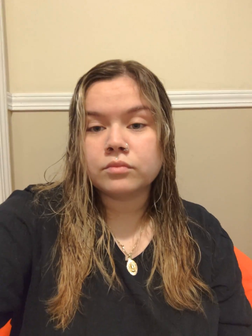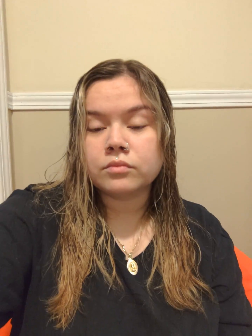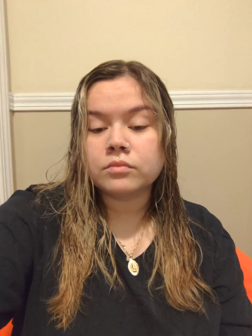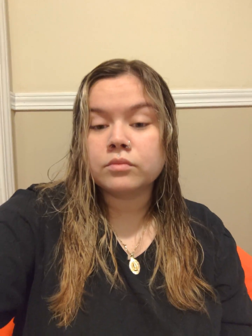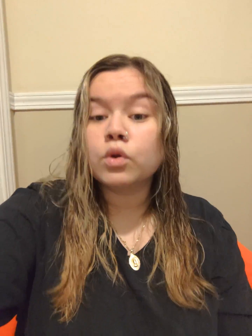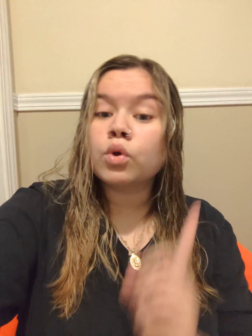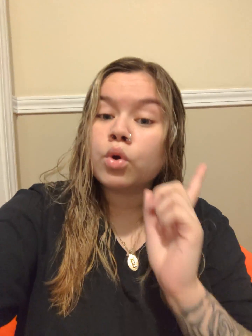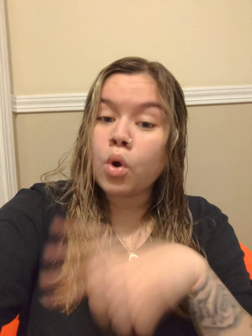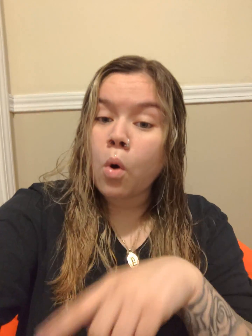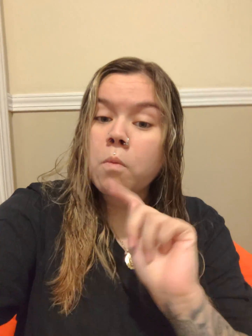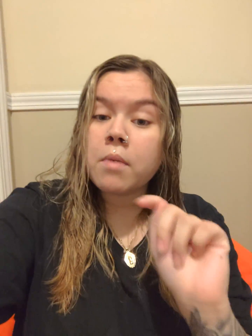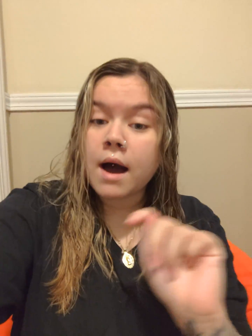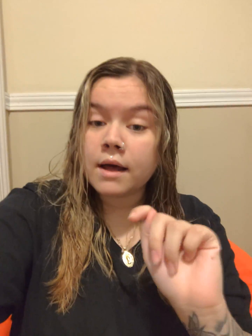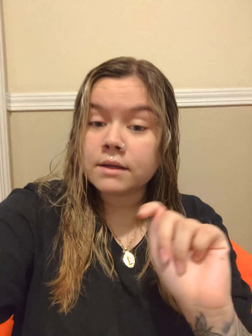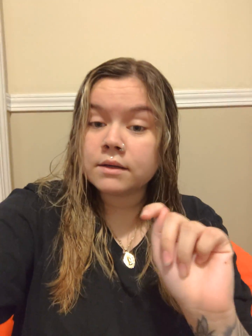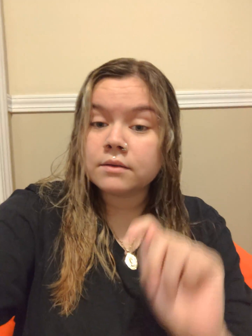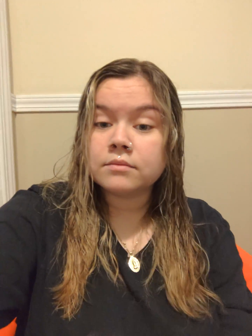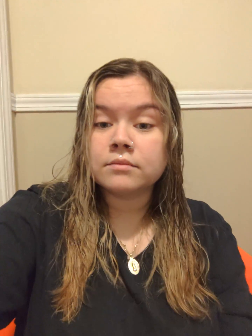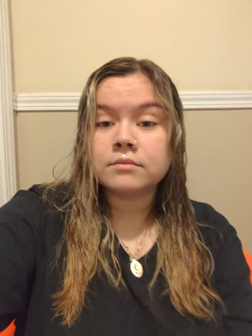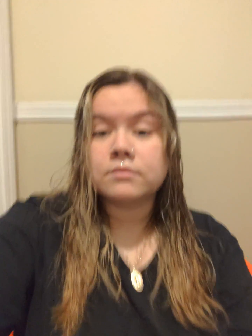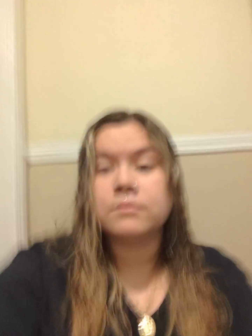go potty